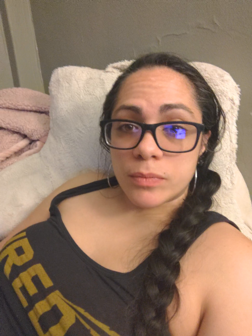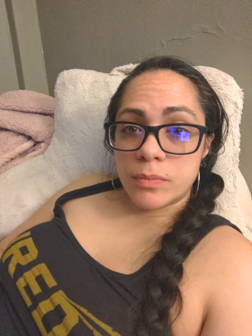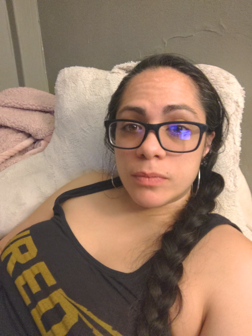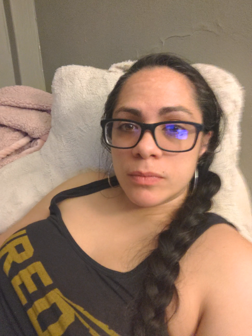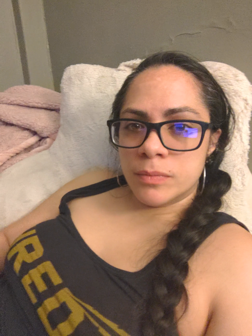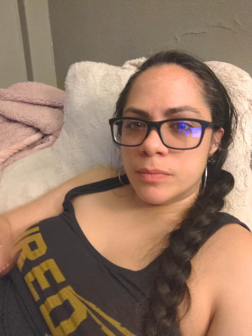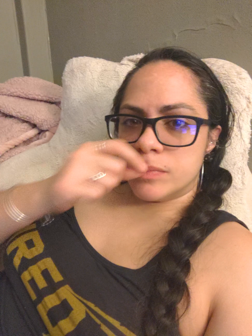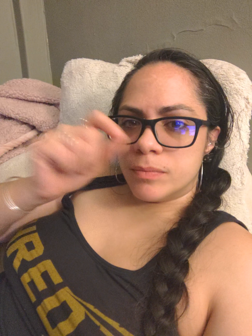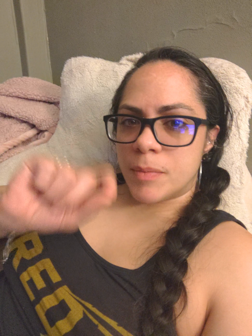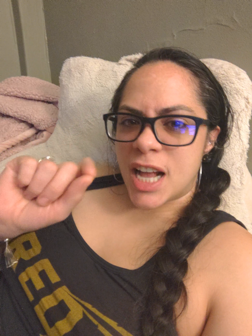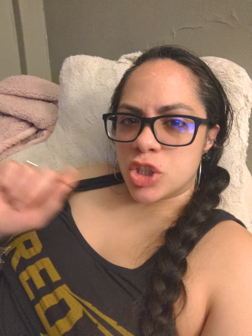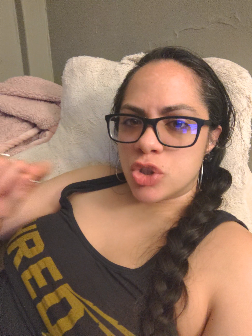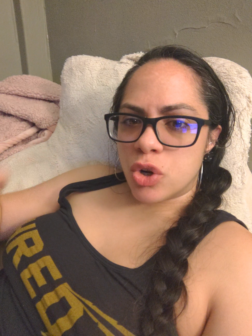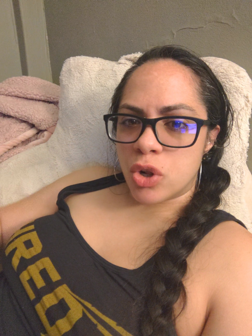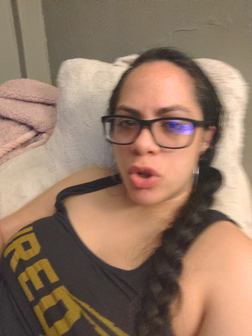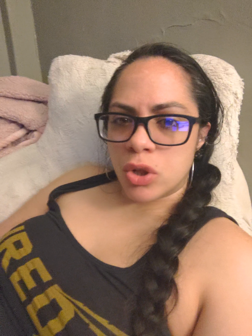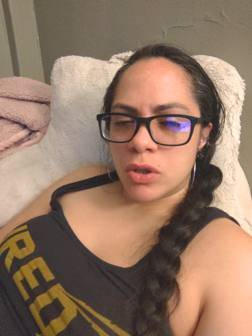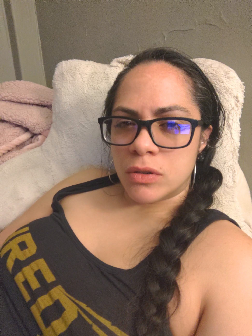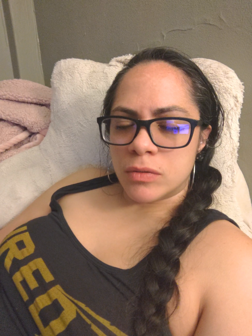pencil